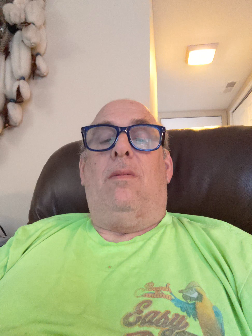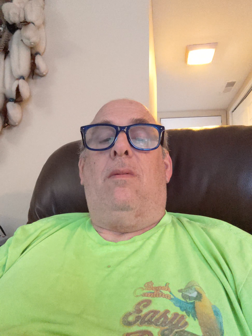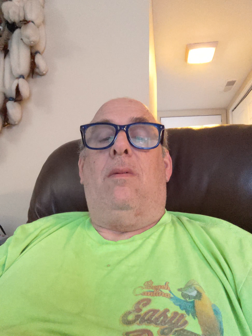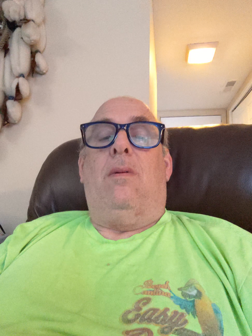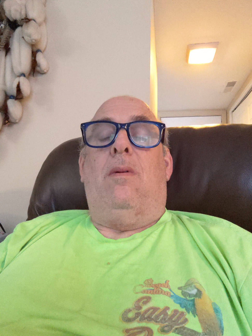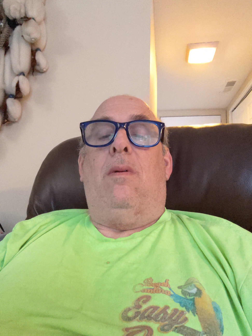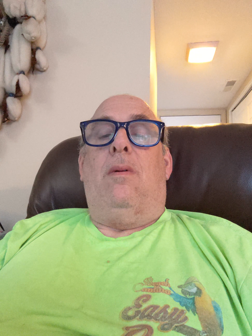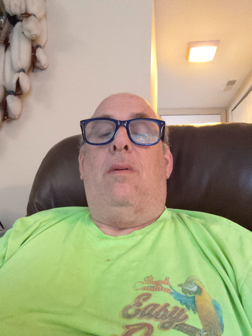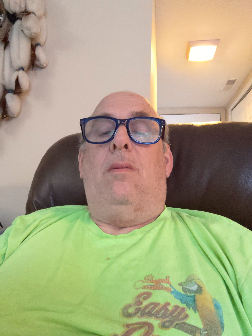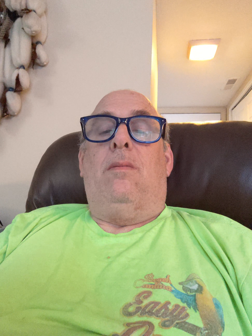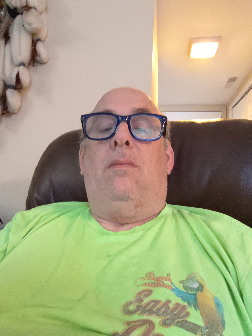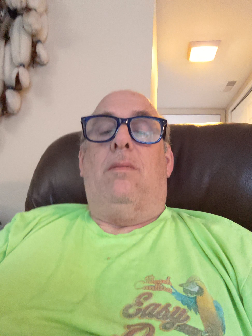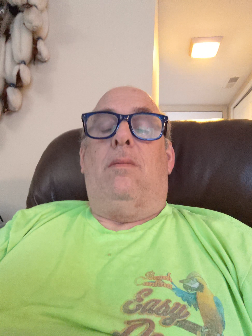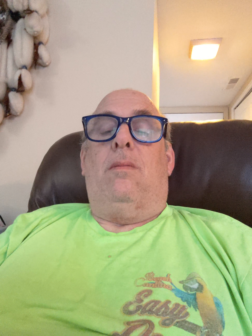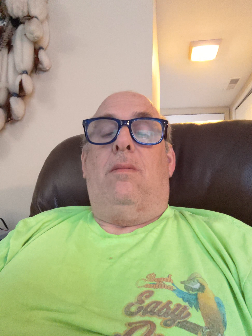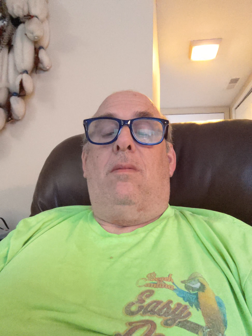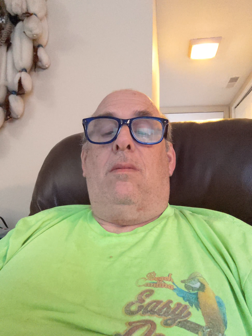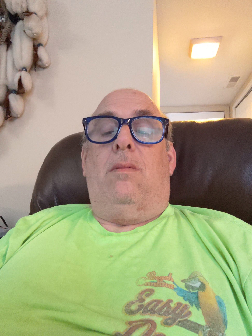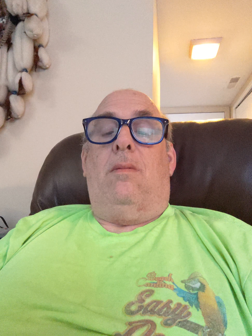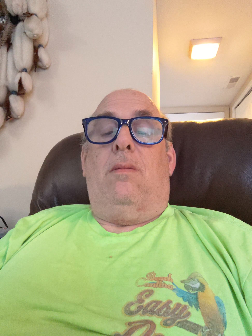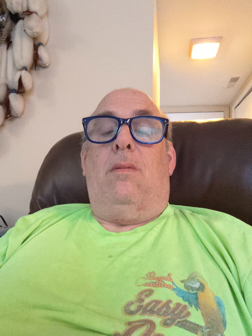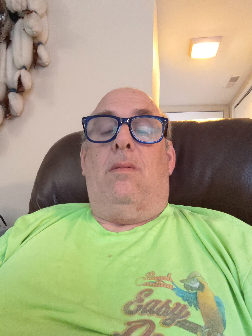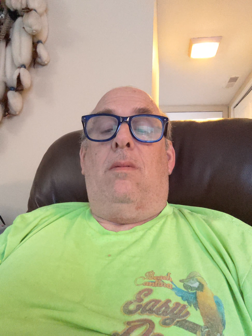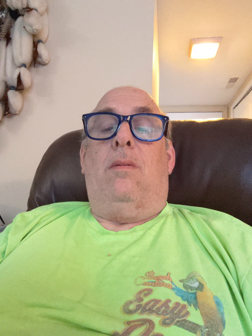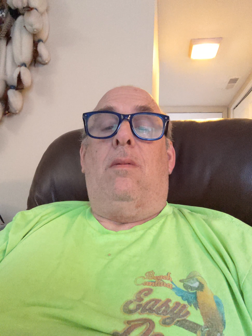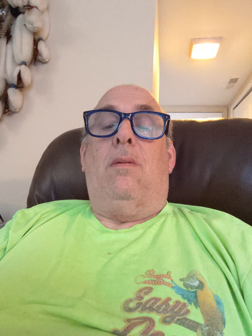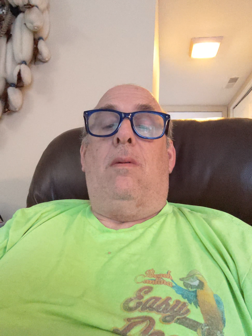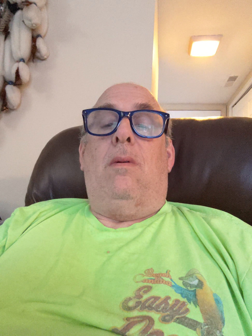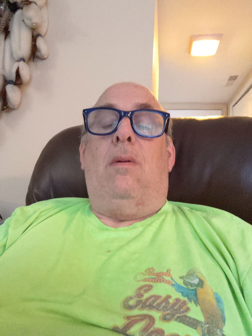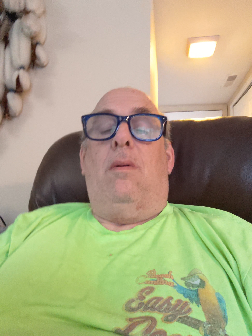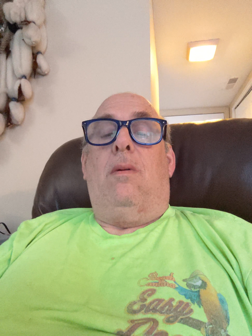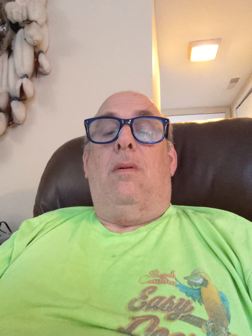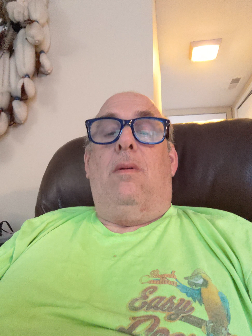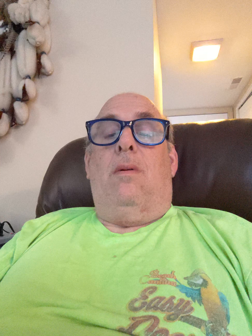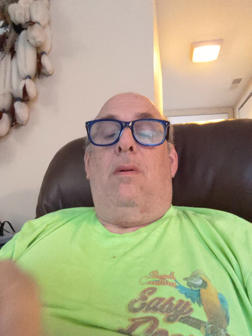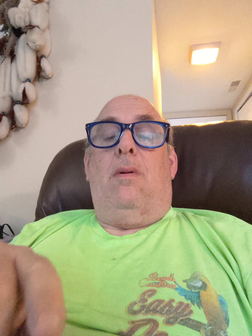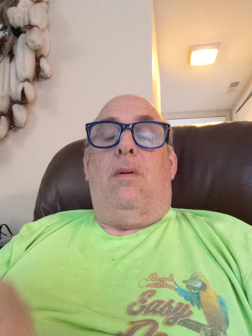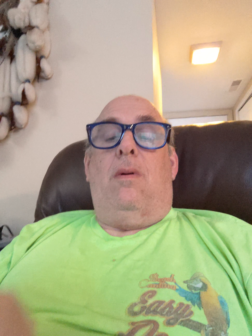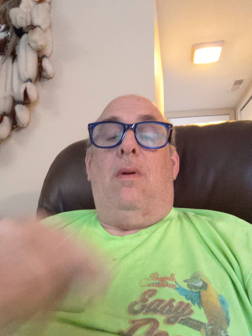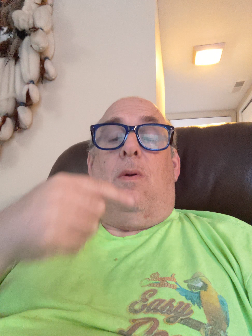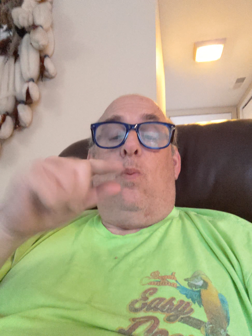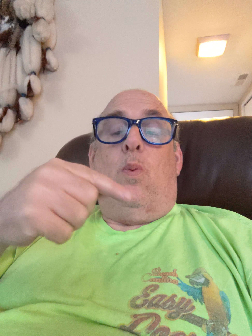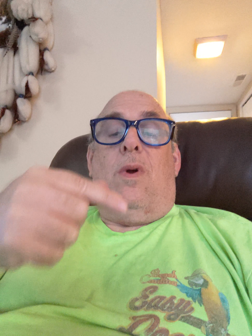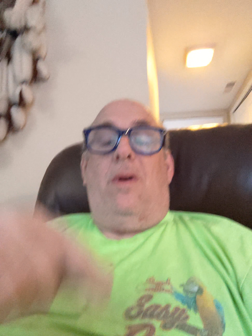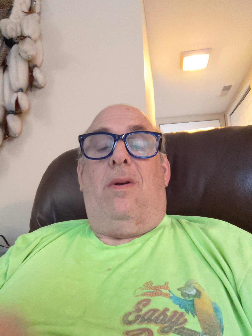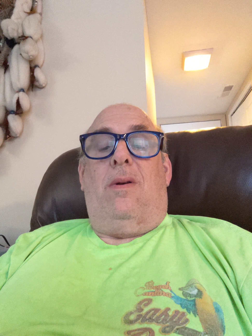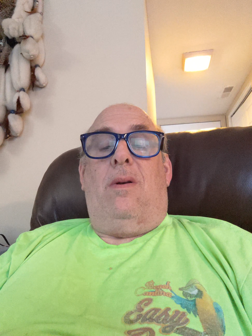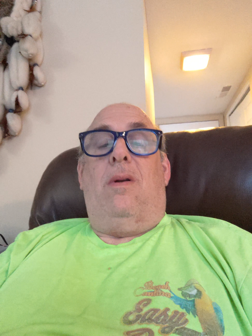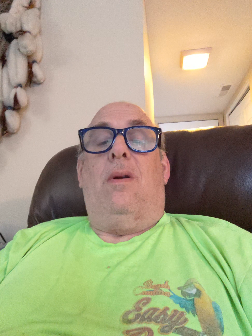green